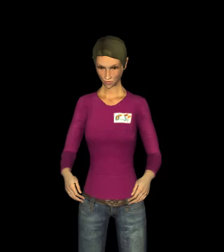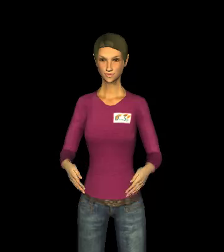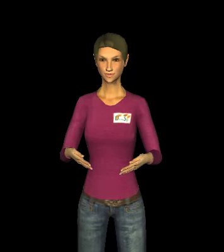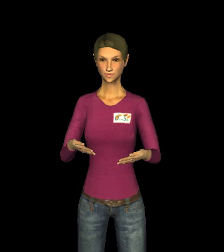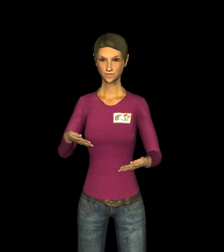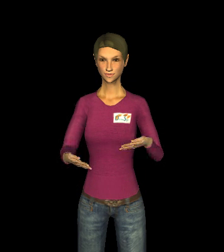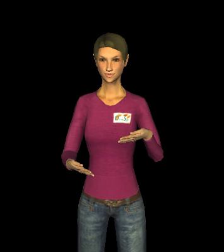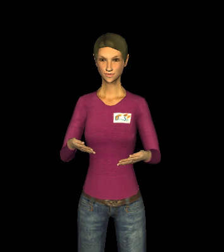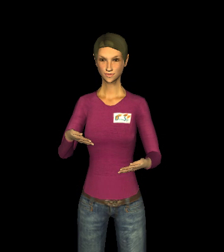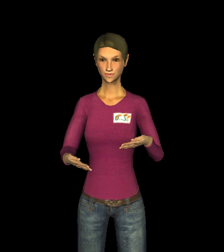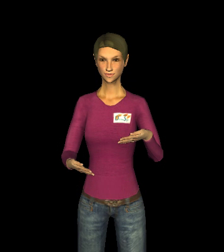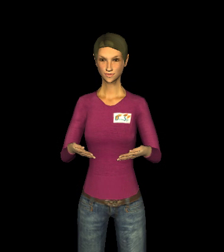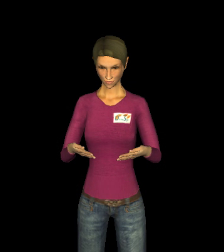يبادل